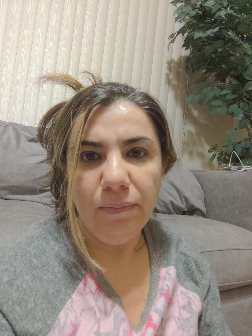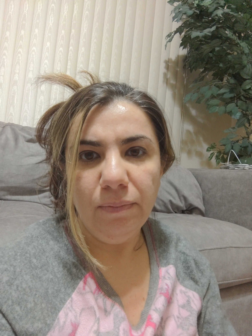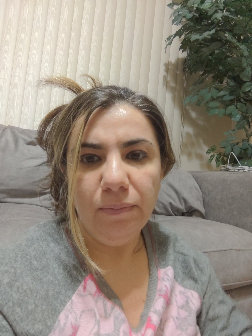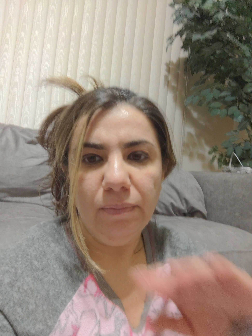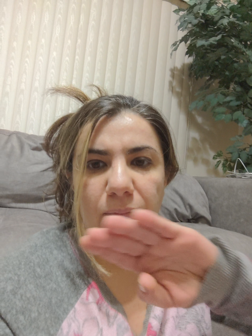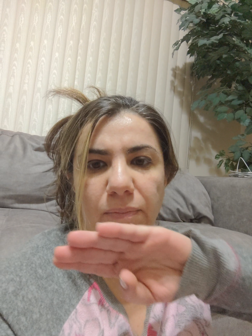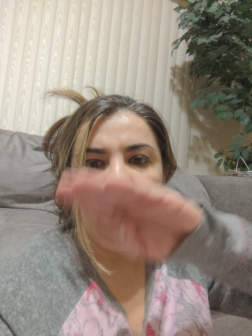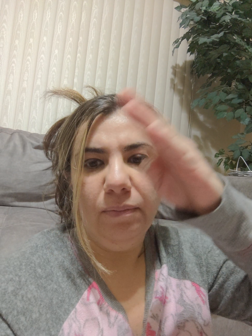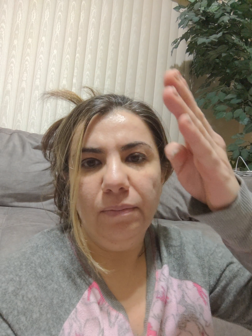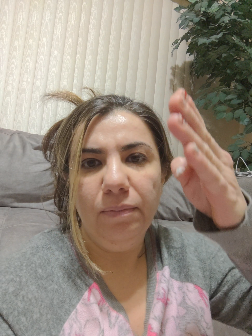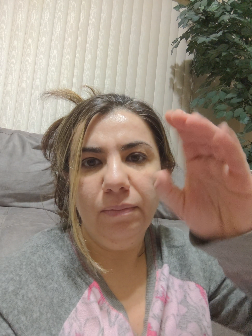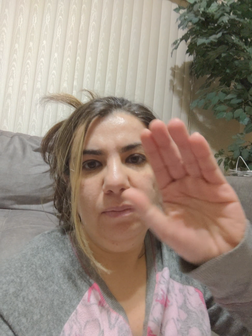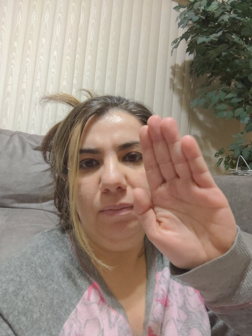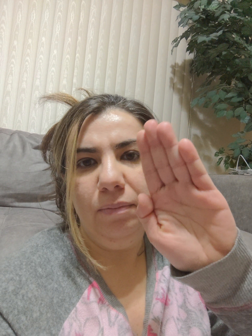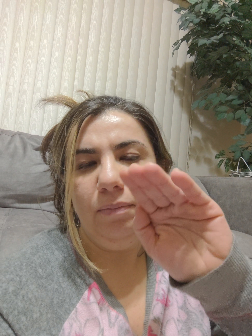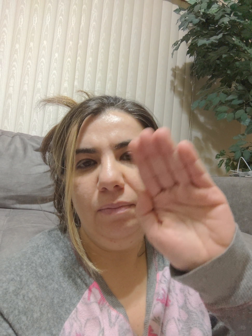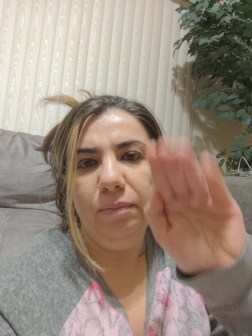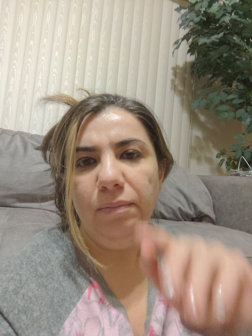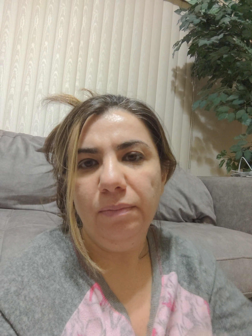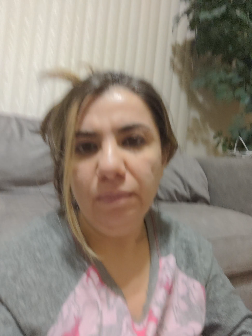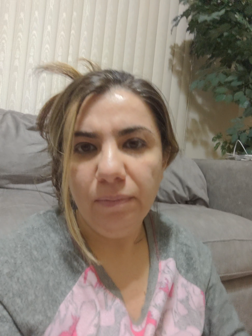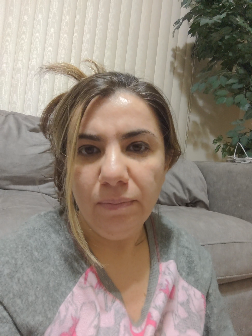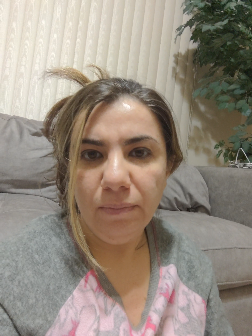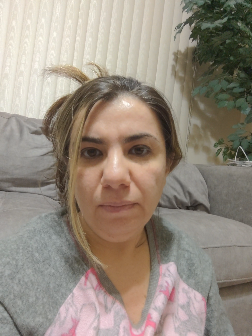mitten